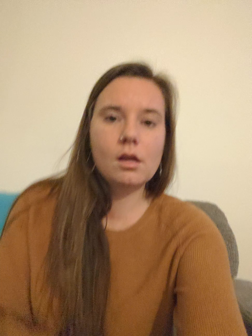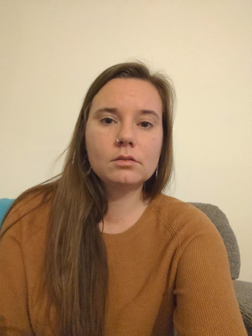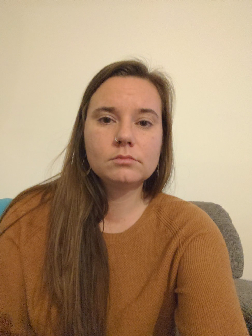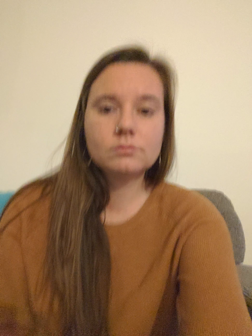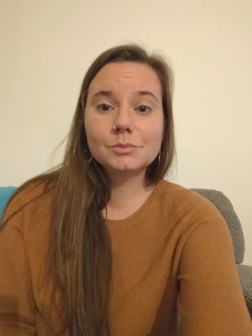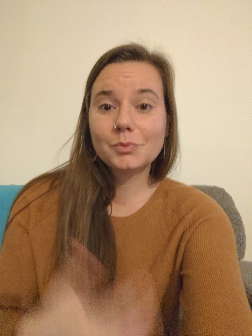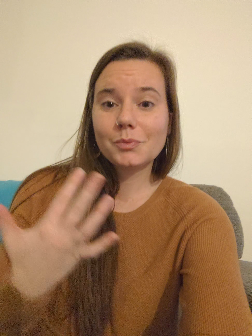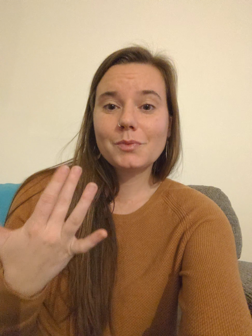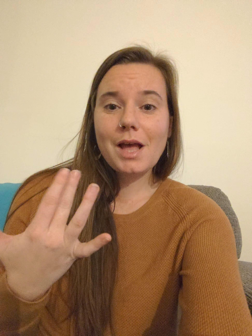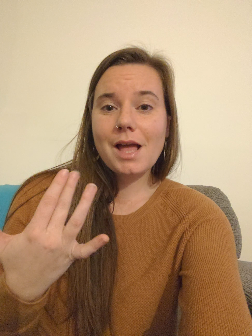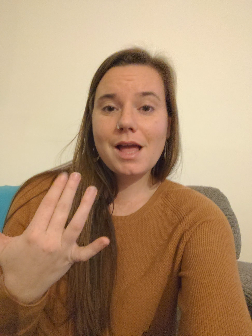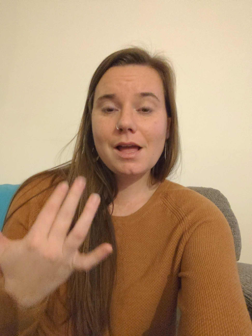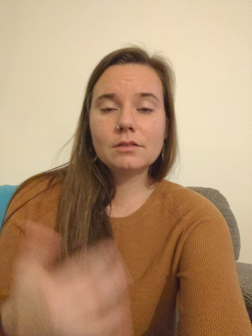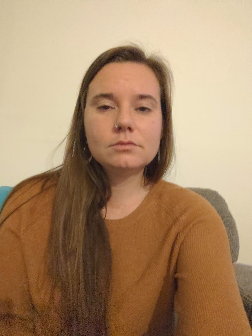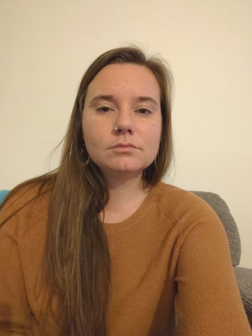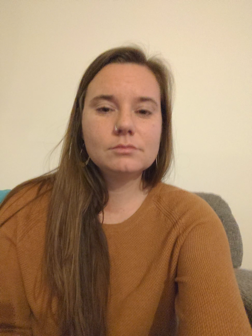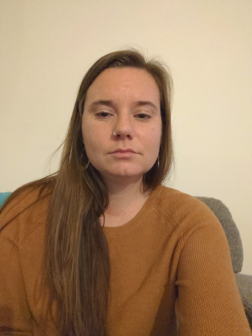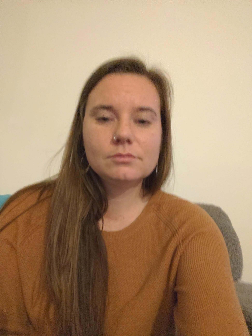wait